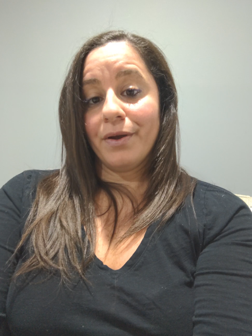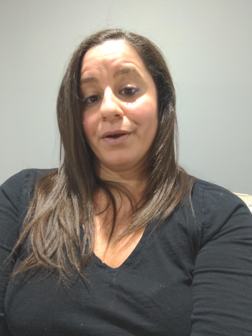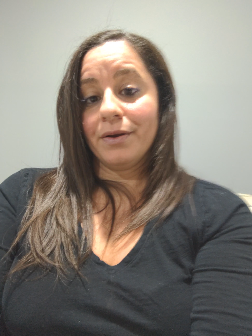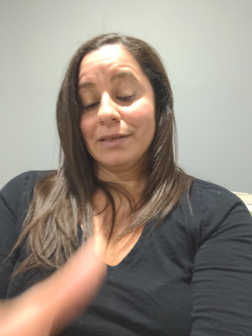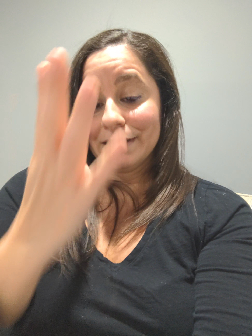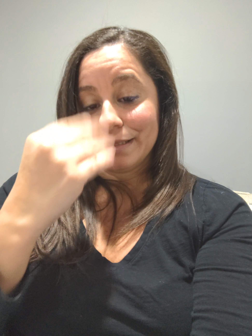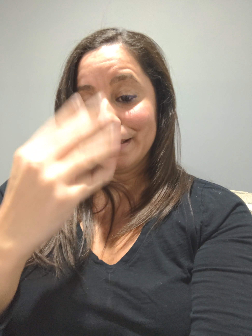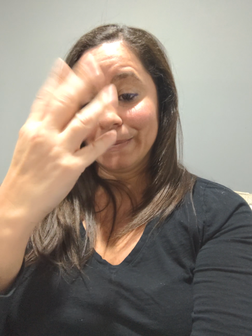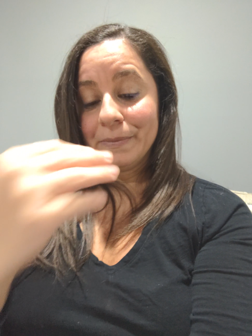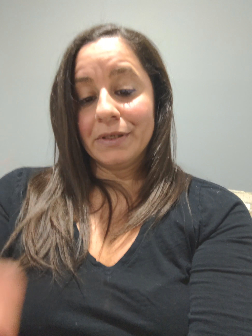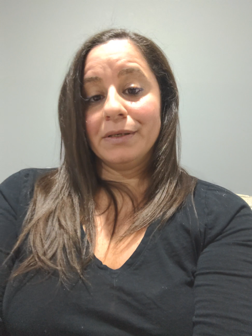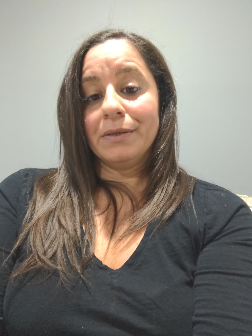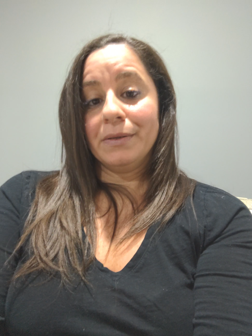sleepy